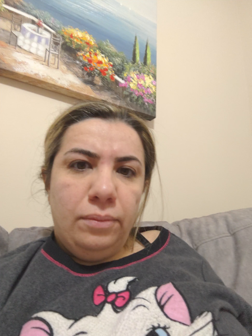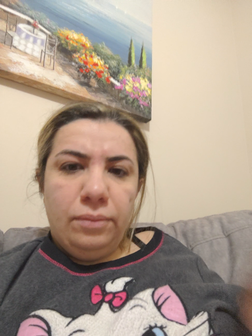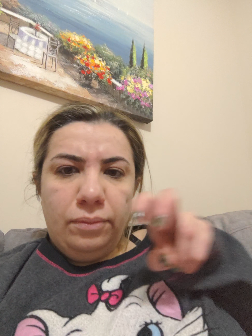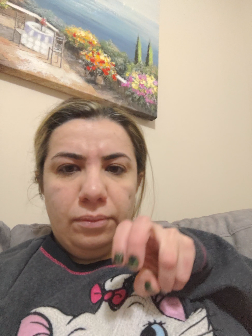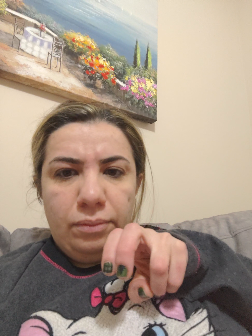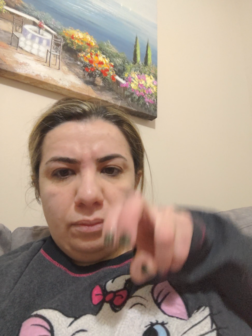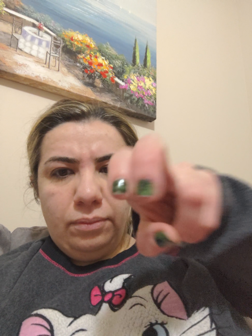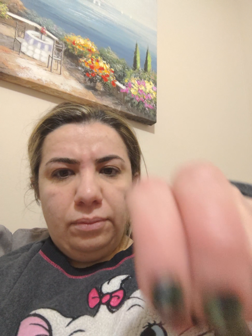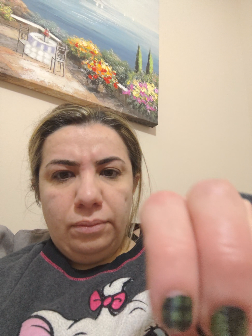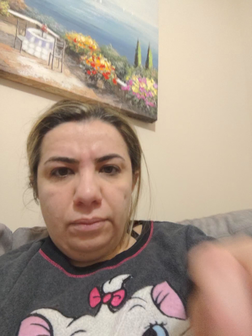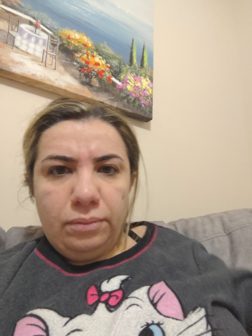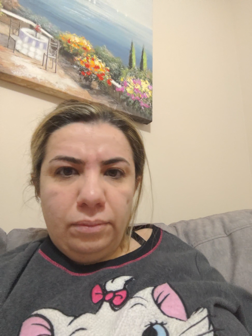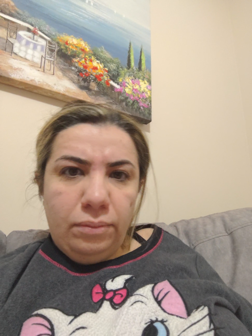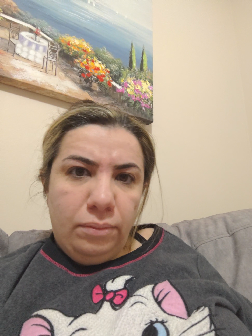ride